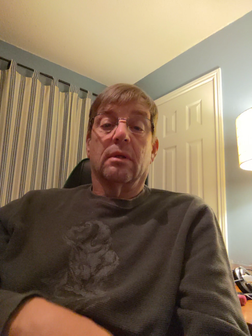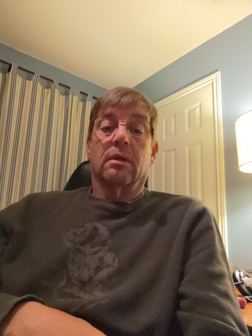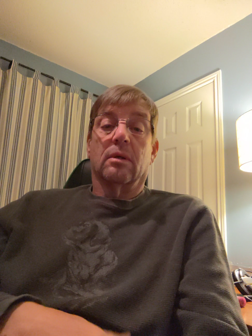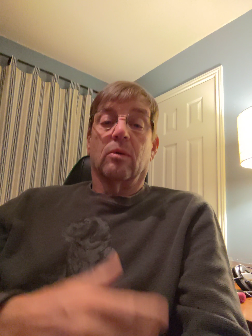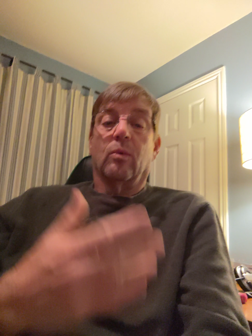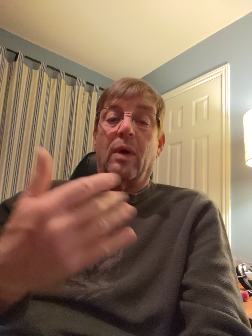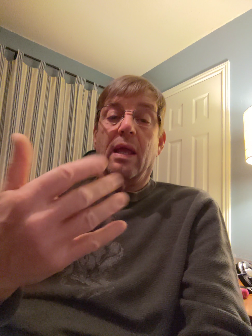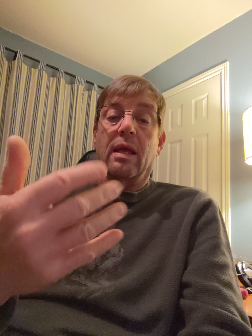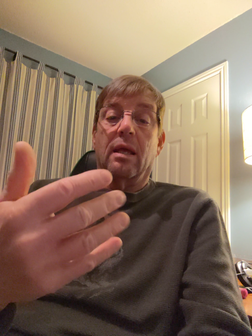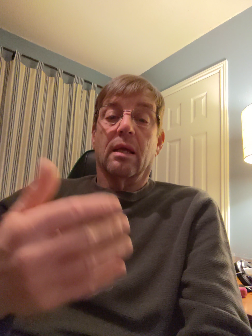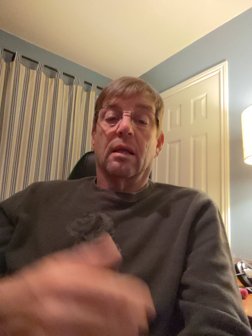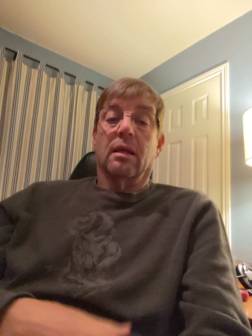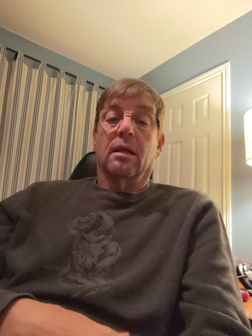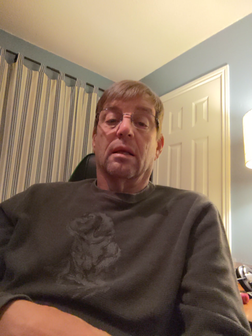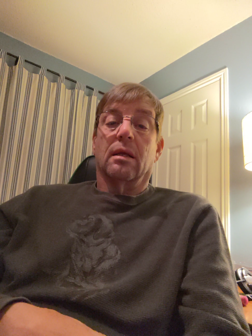wait